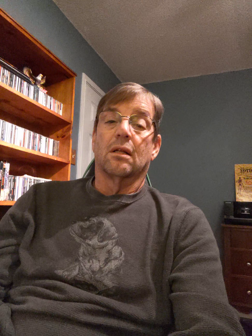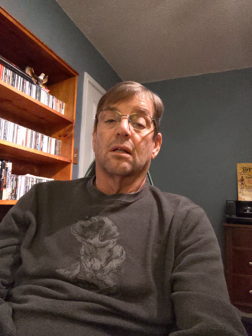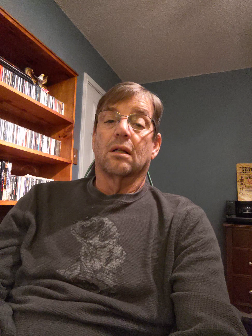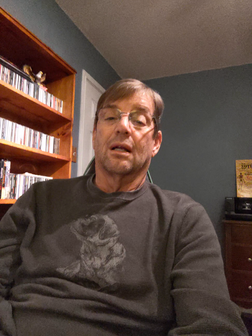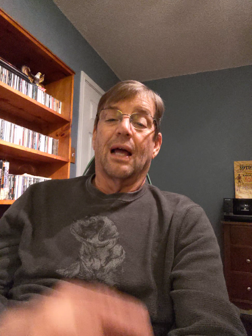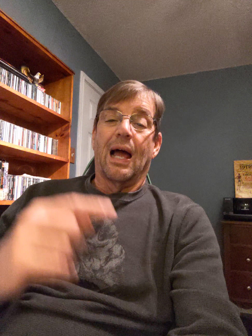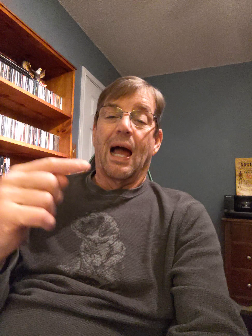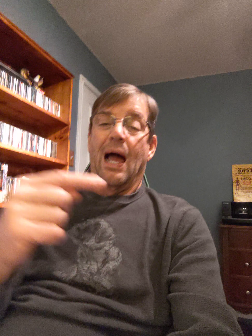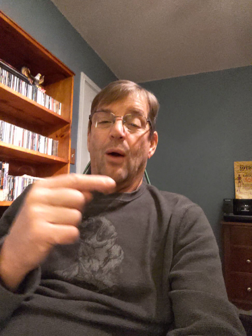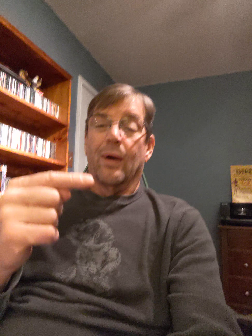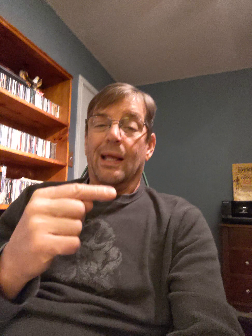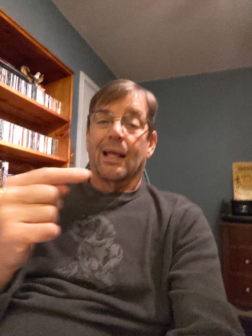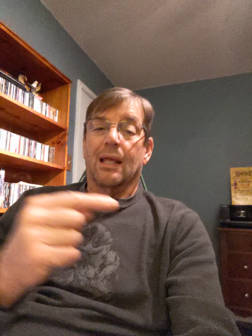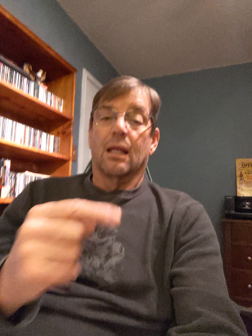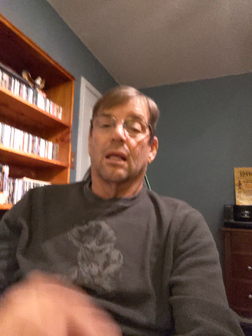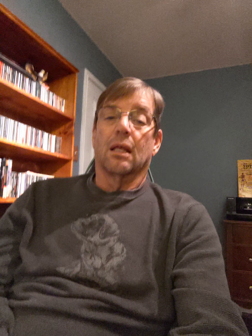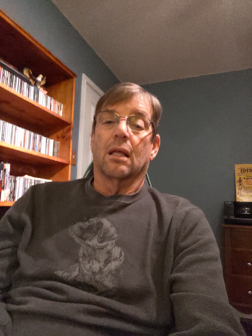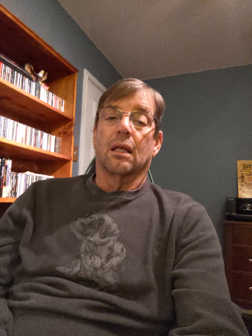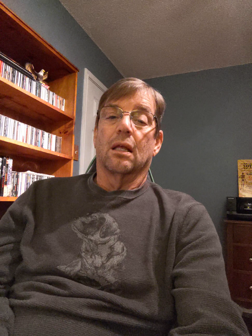owie